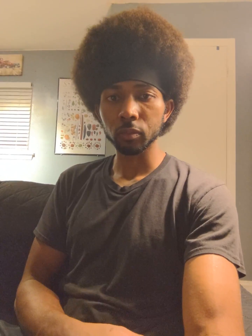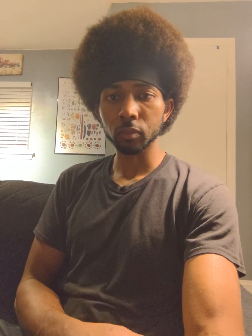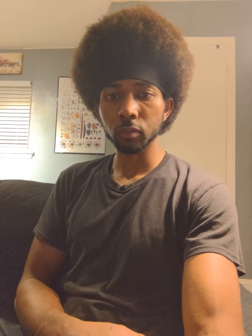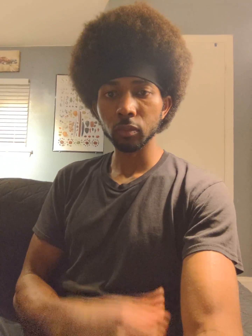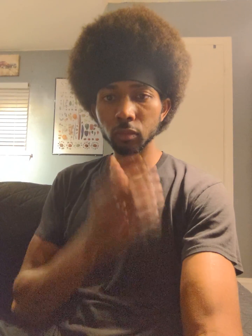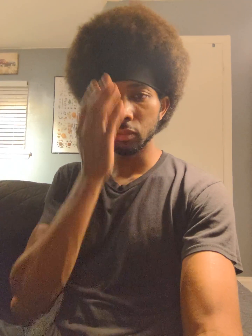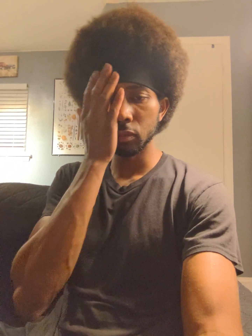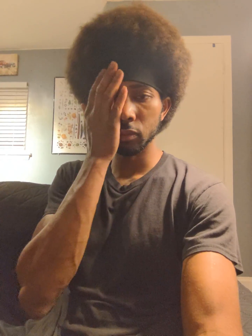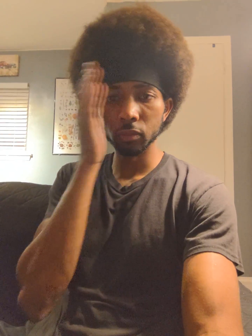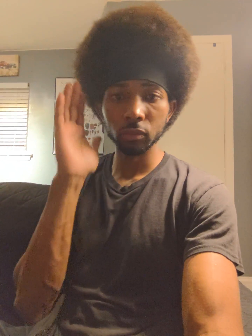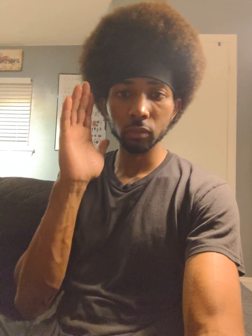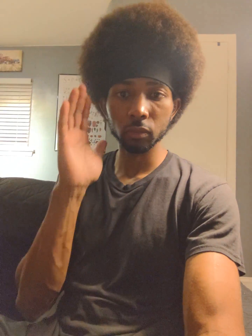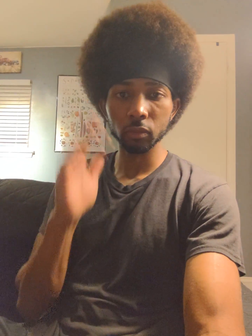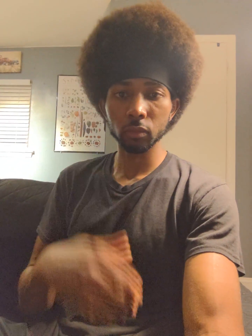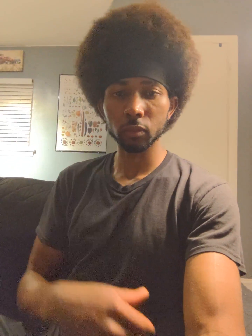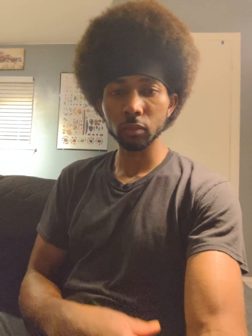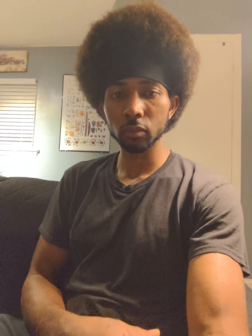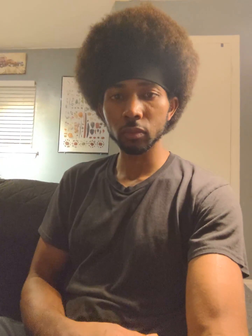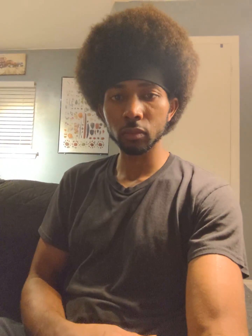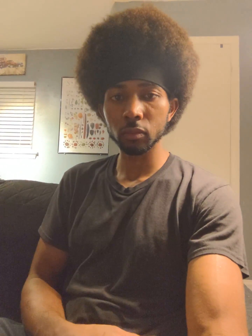peekaboo